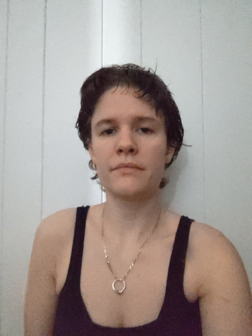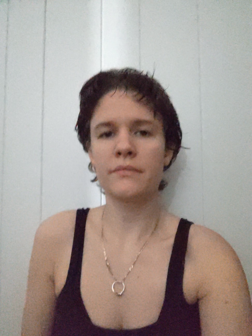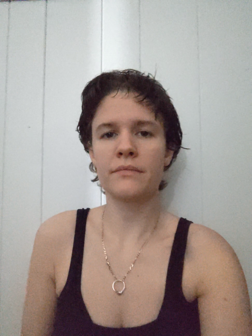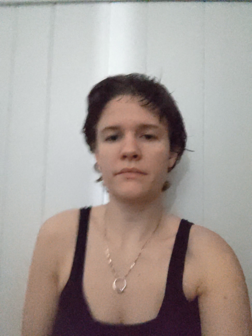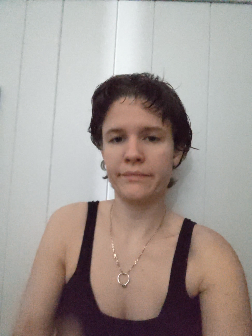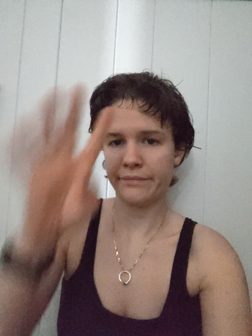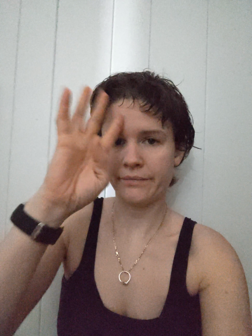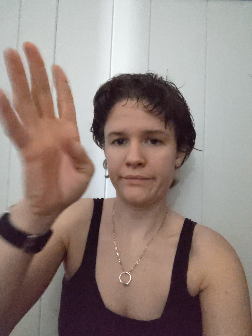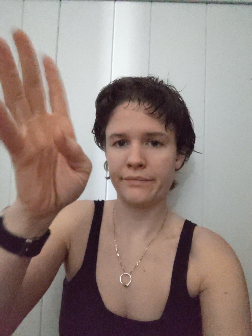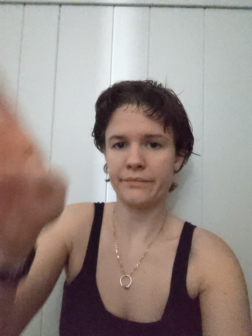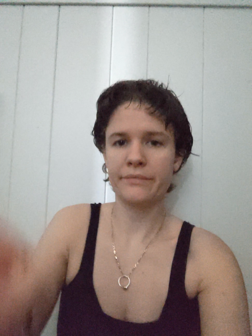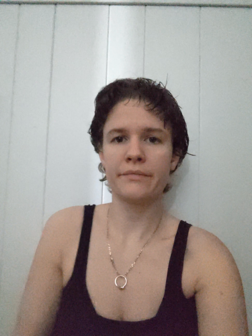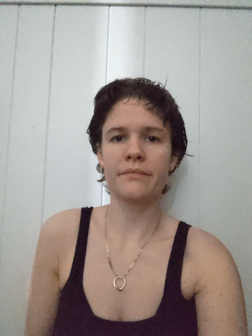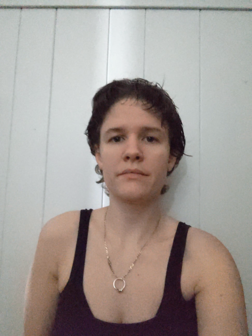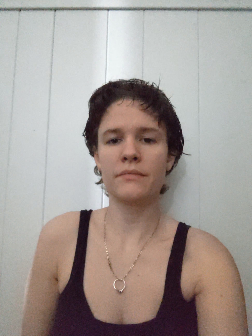pretend